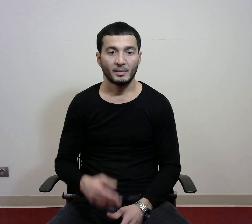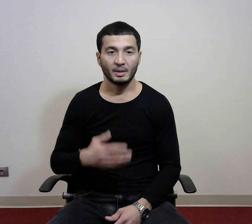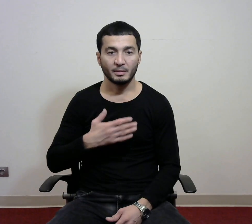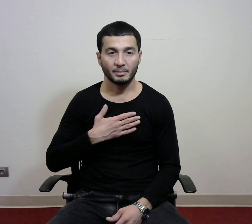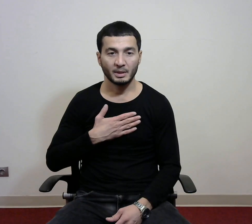mən